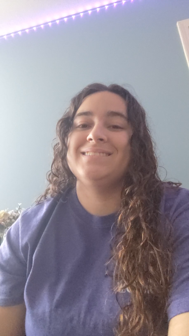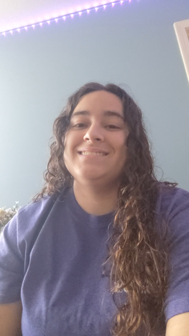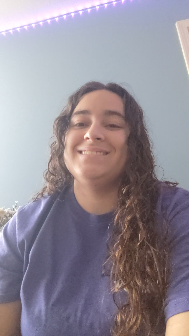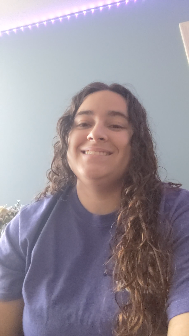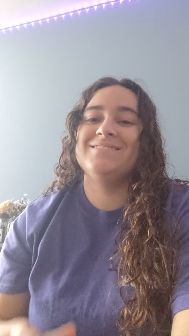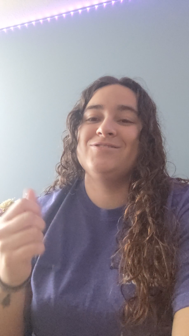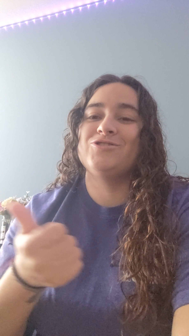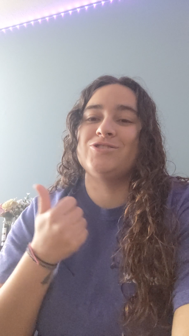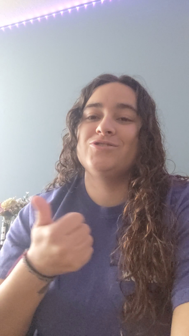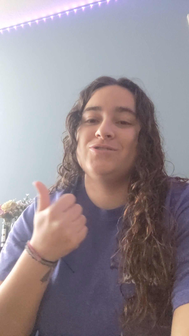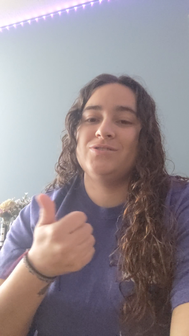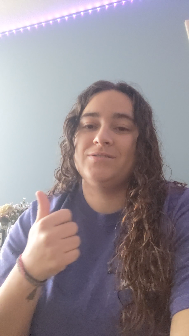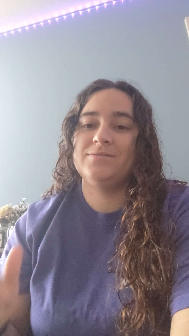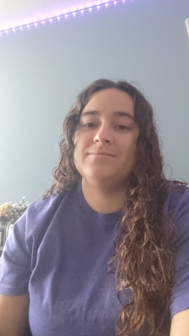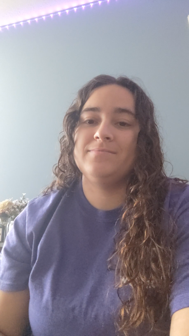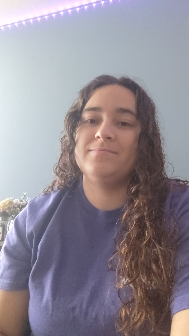chase